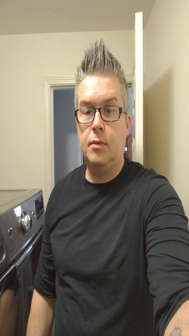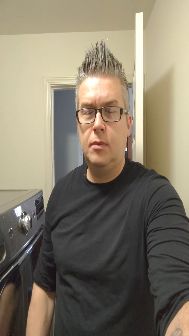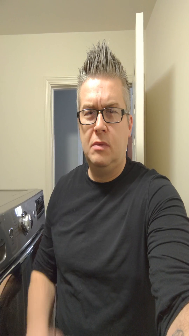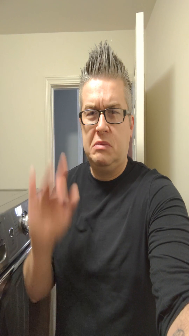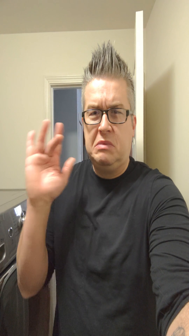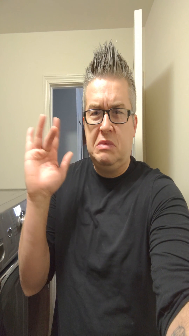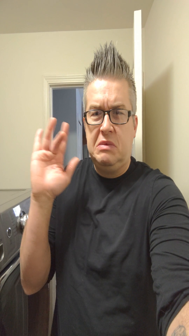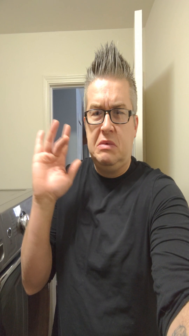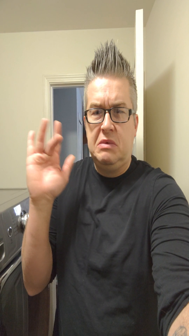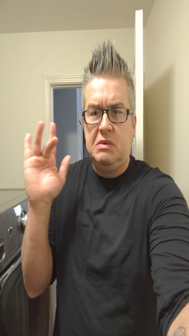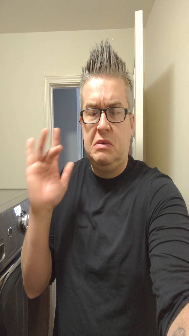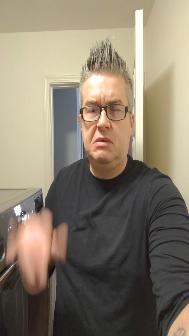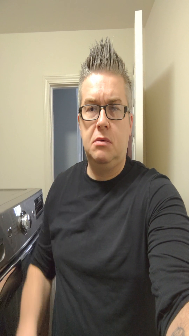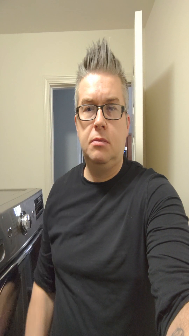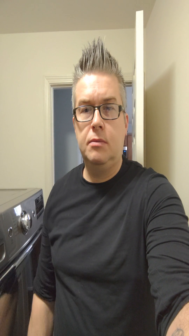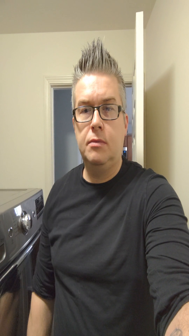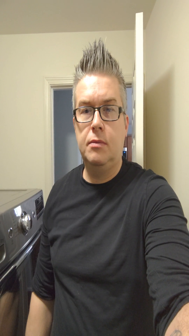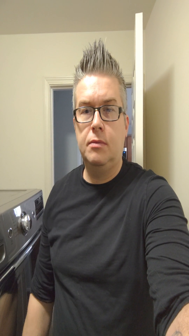yucky